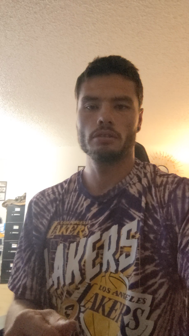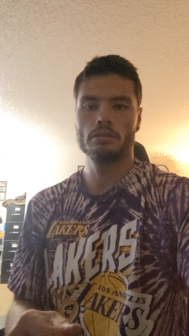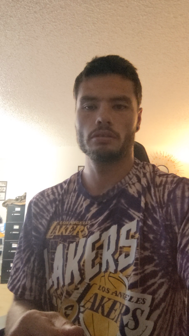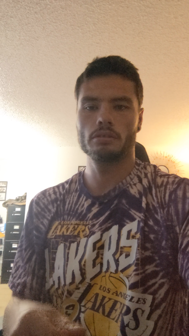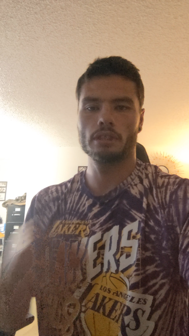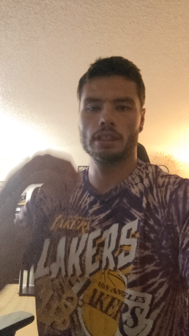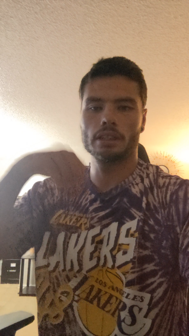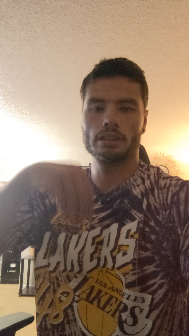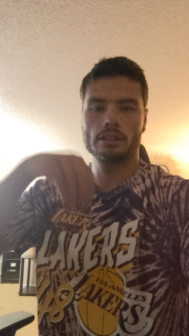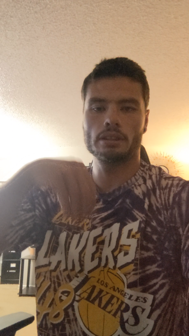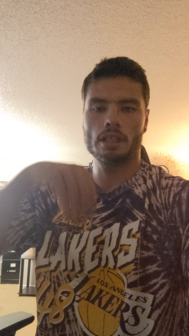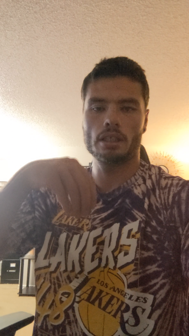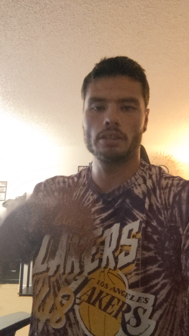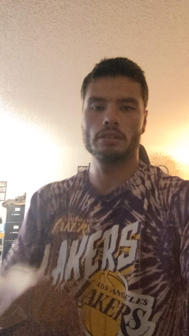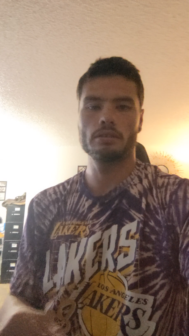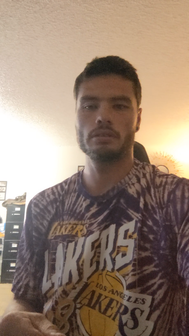inside